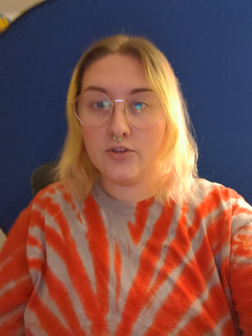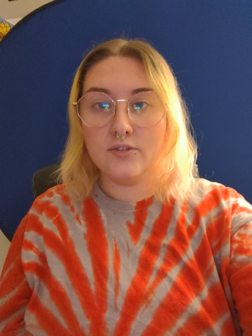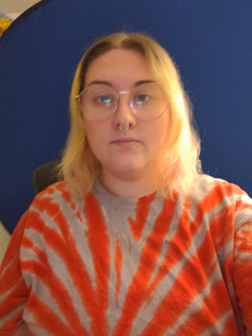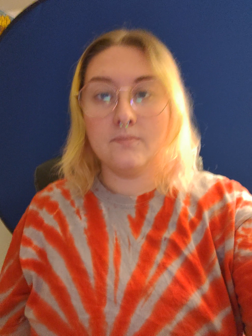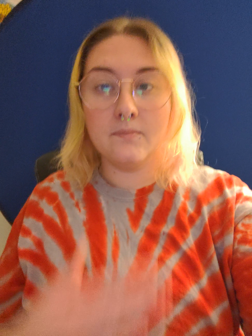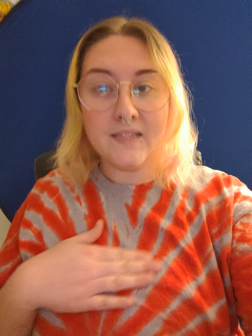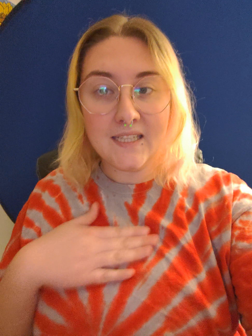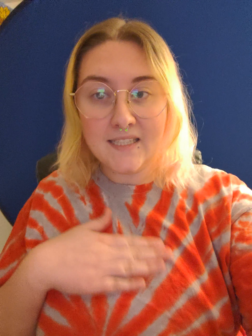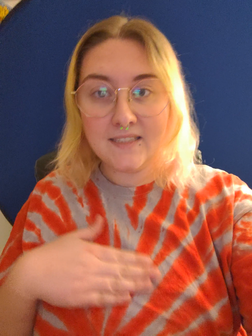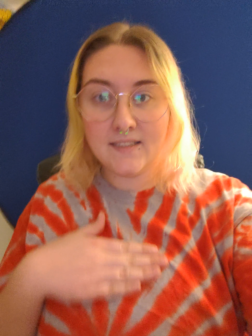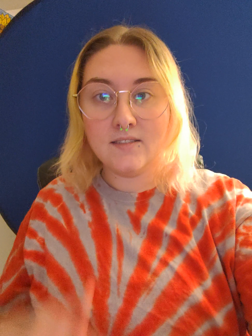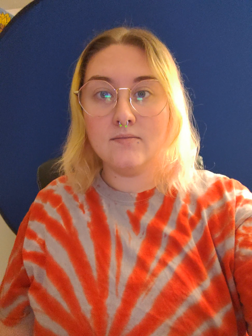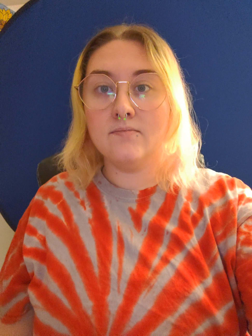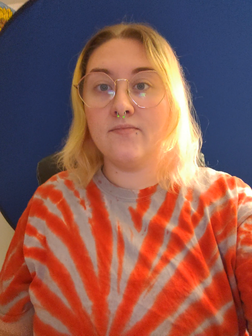please